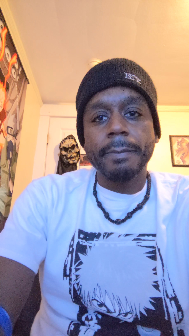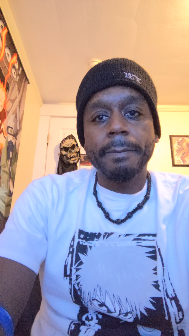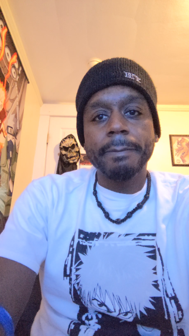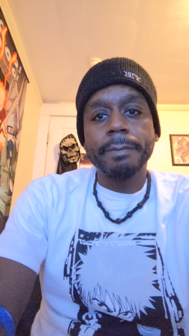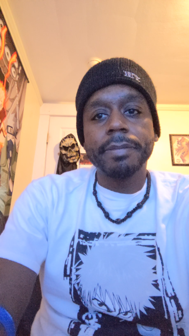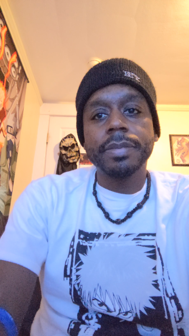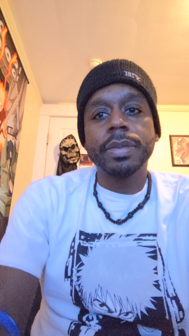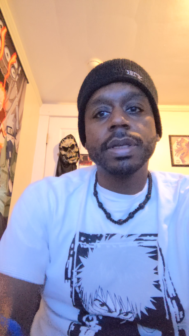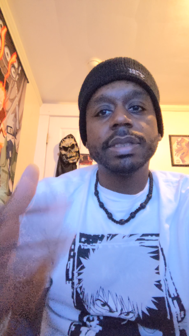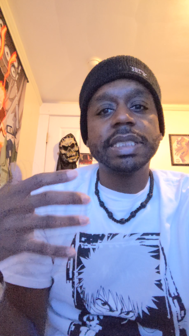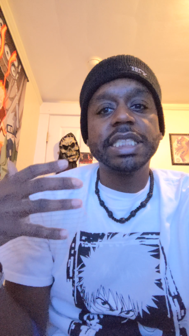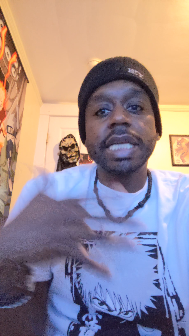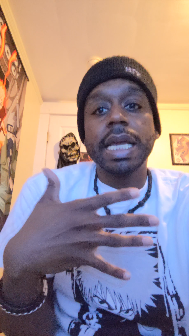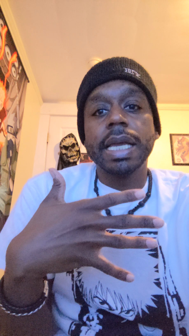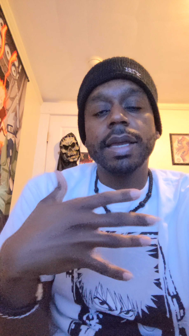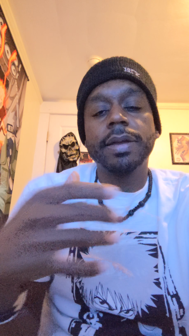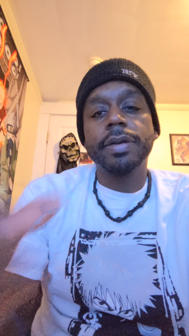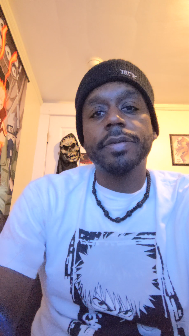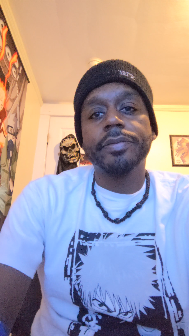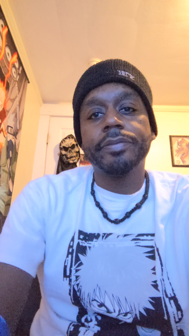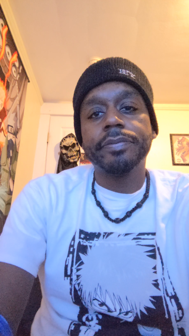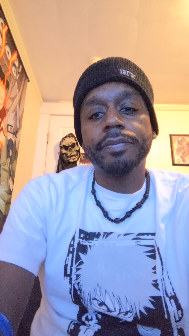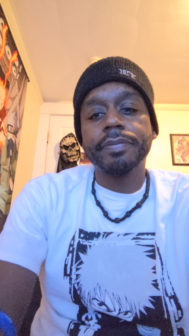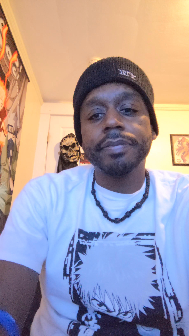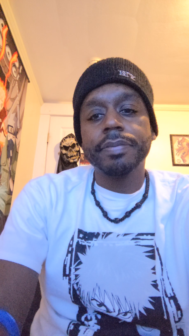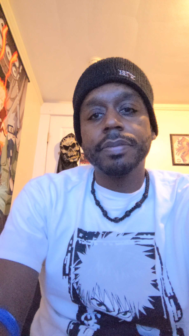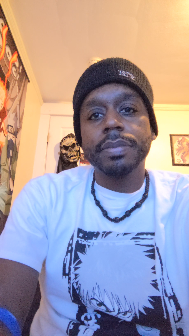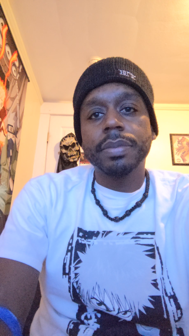scared